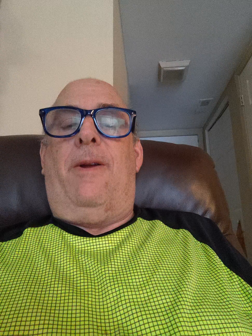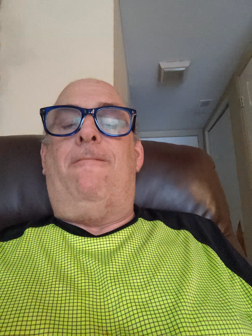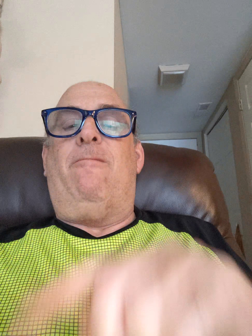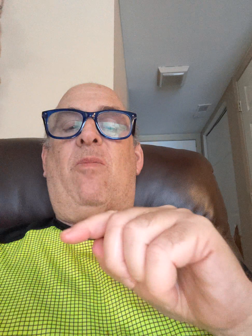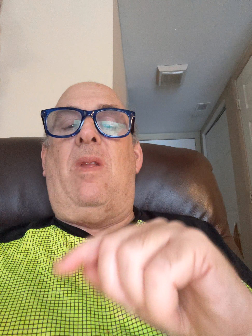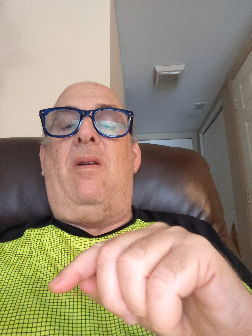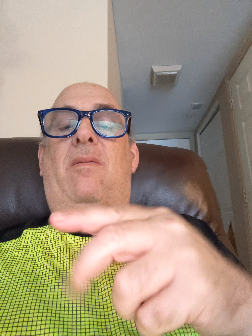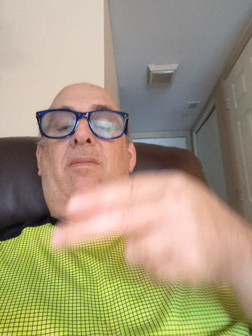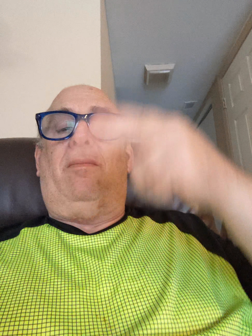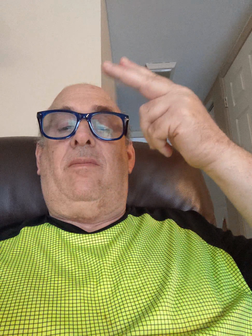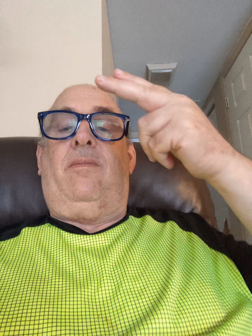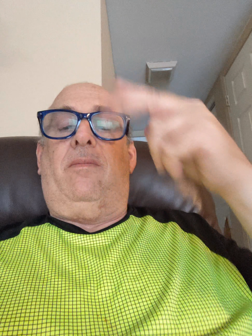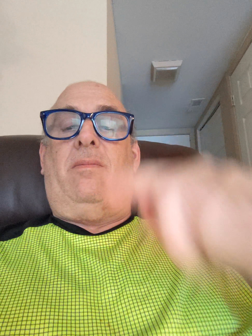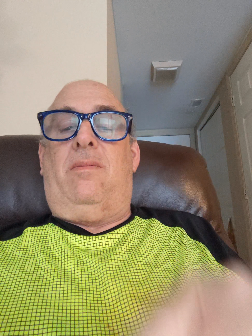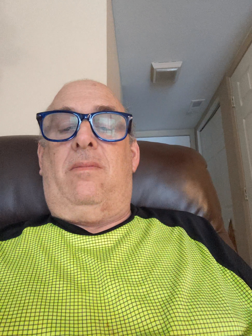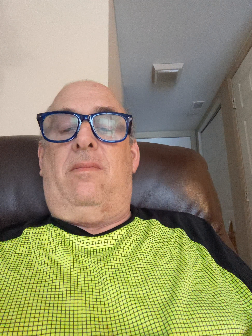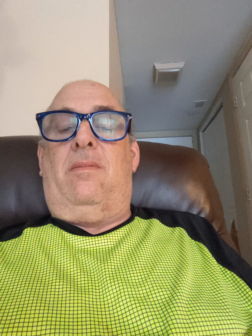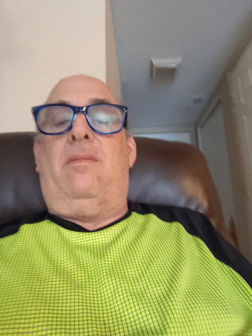high